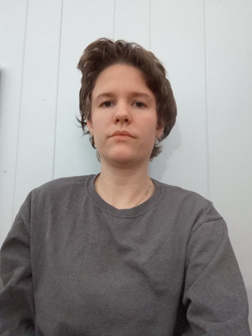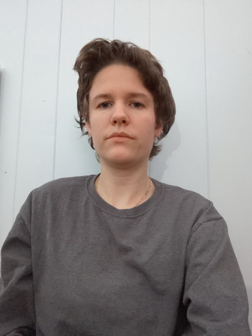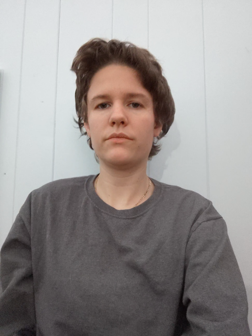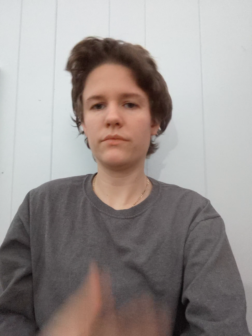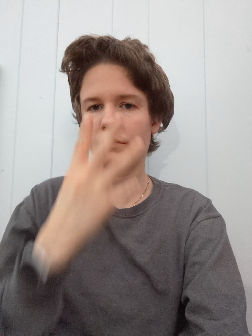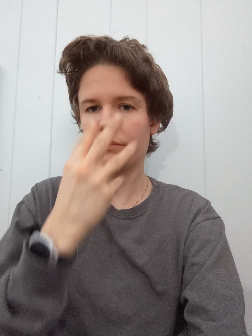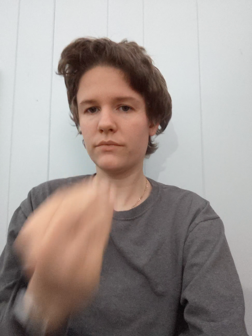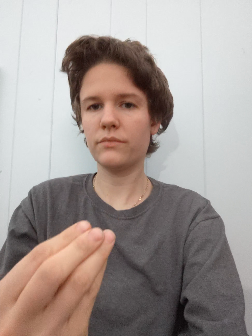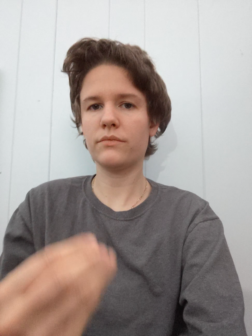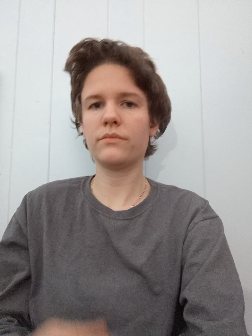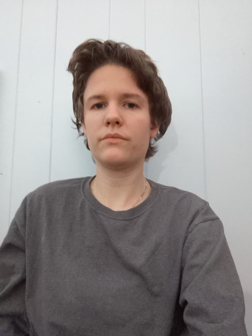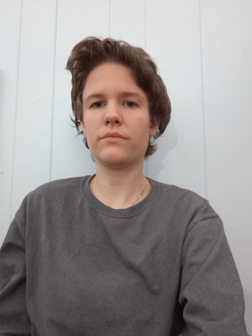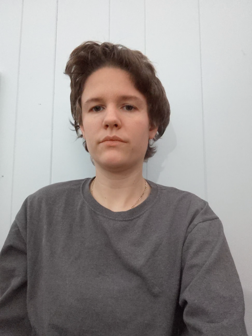wolf